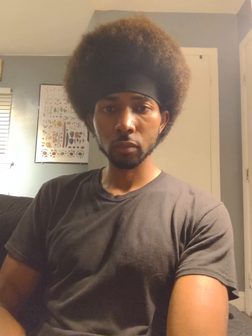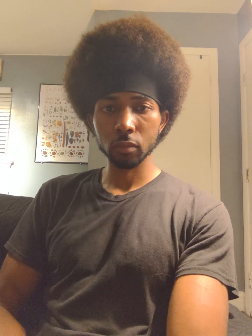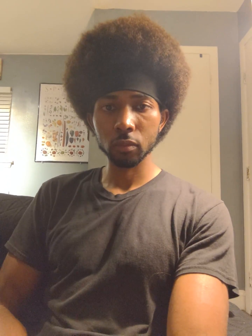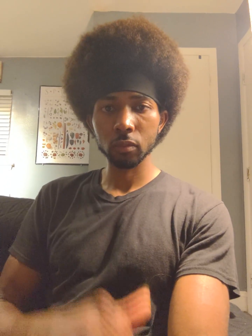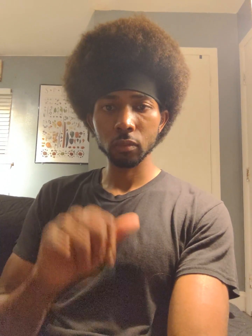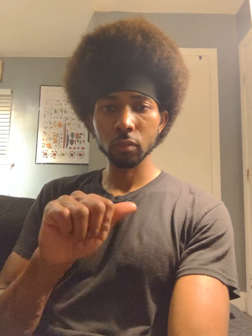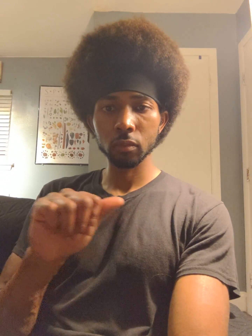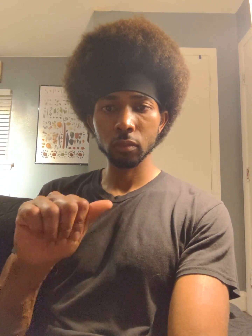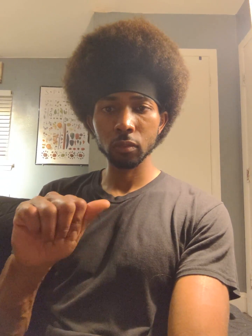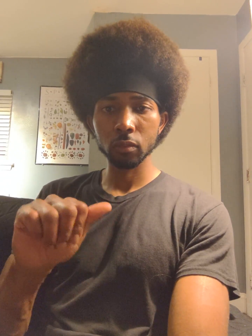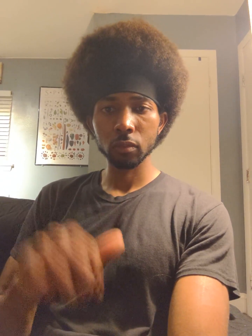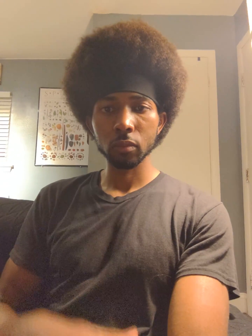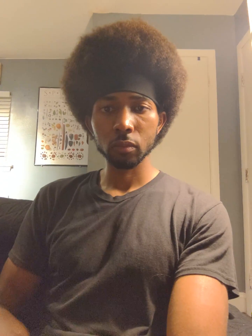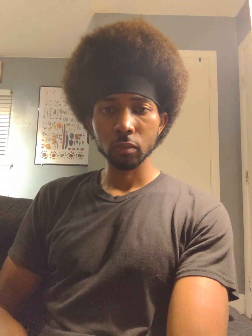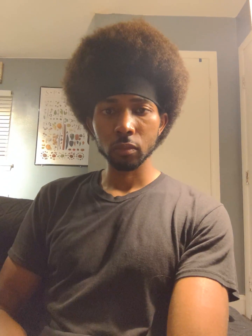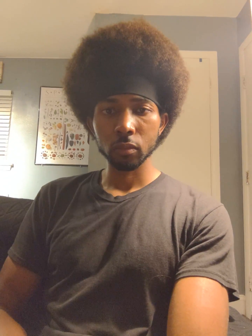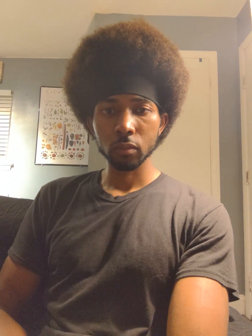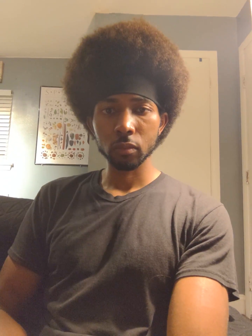a